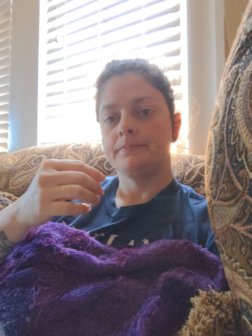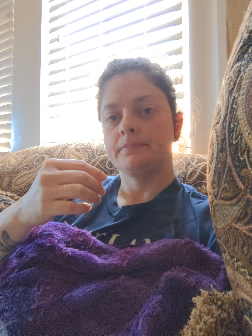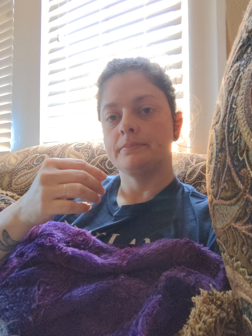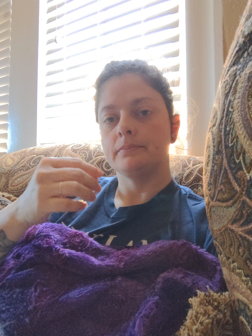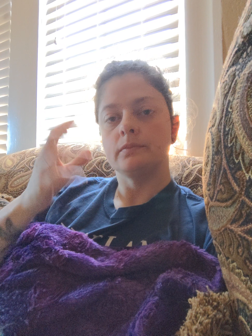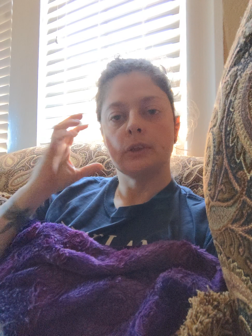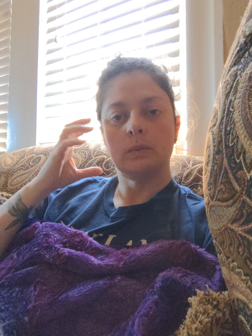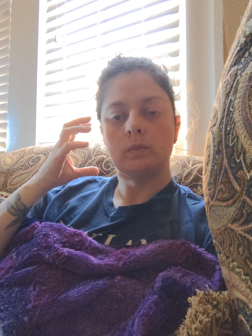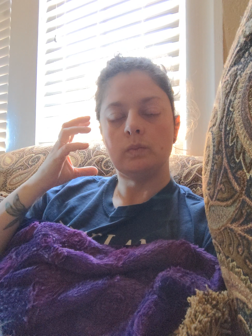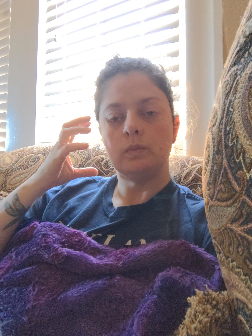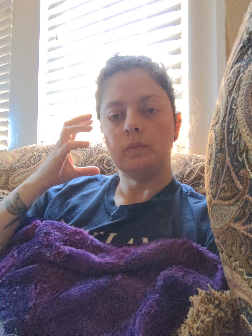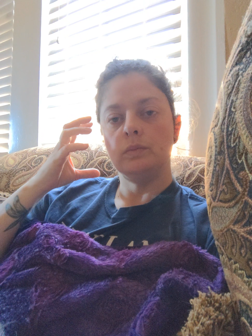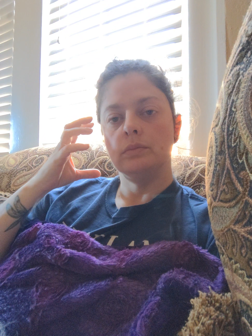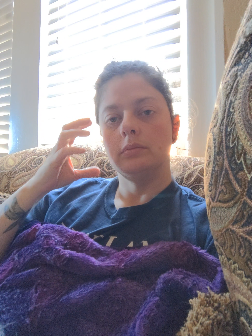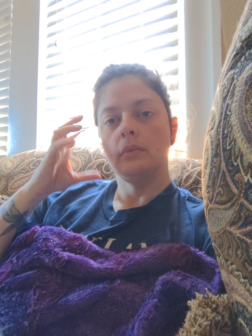radio